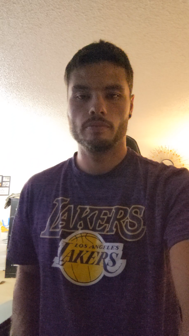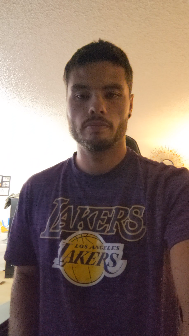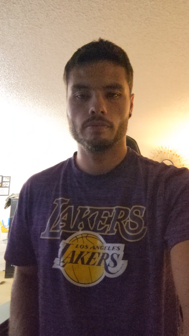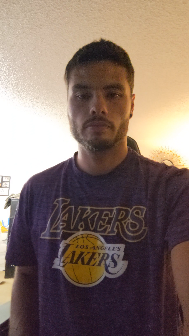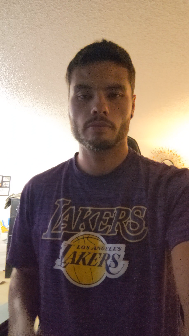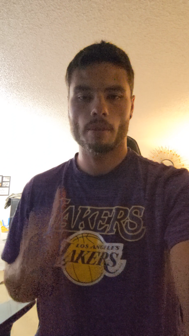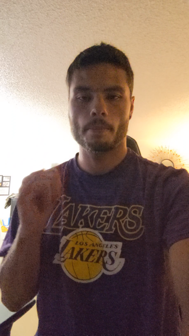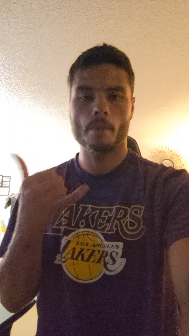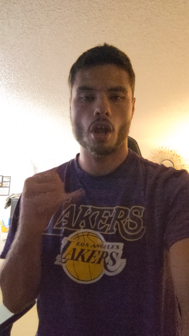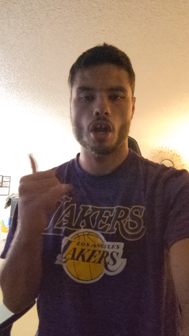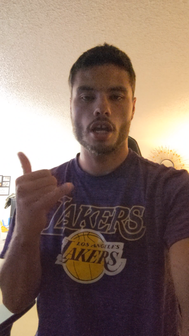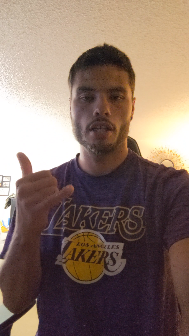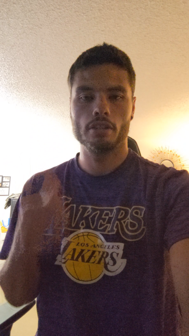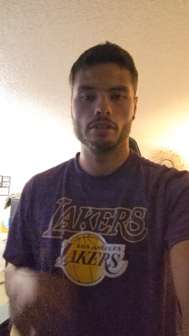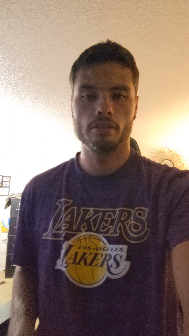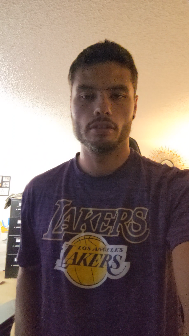party